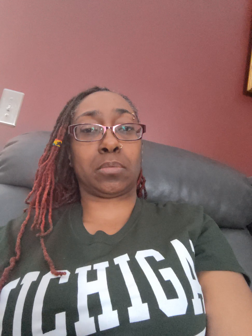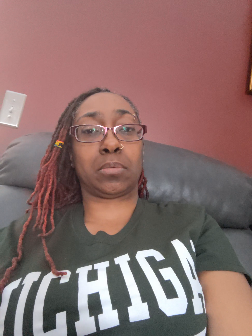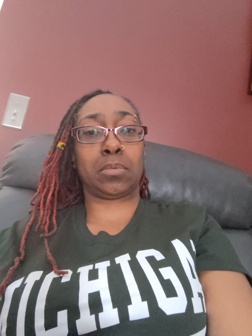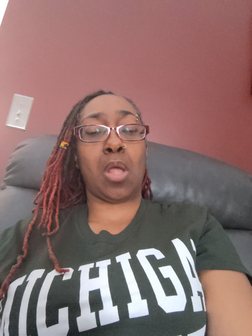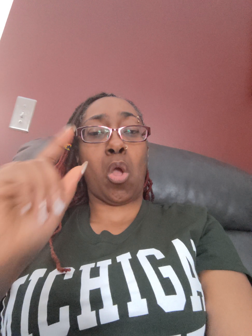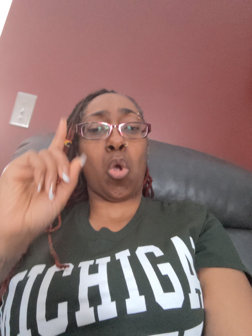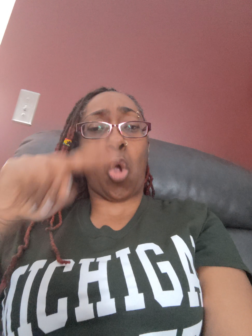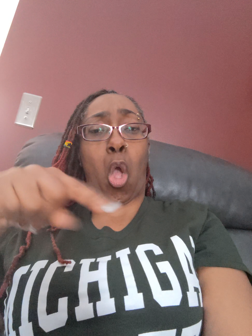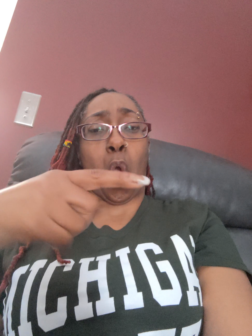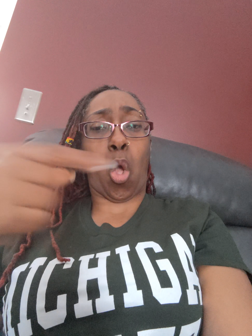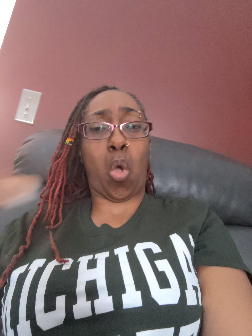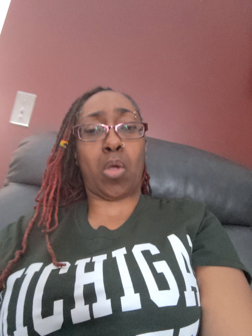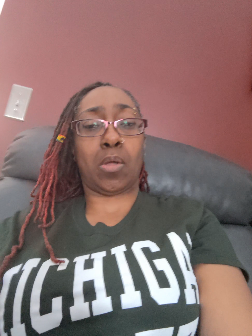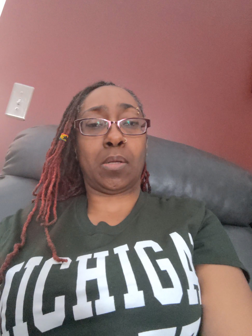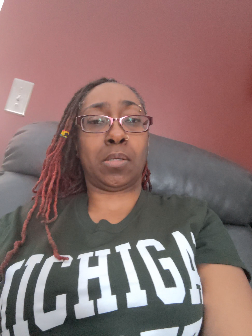go